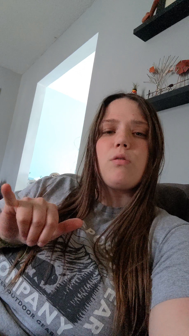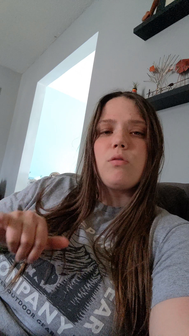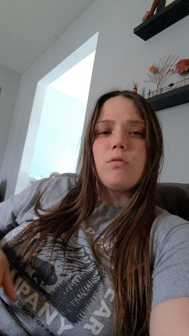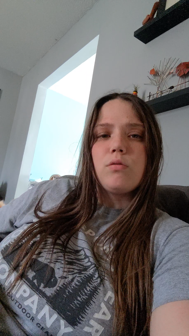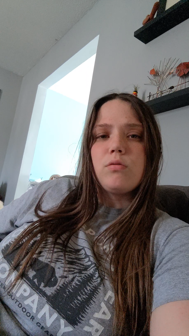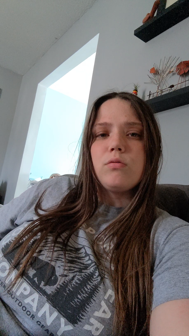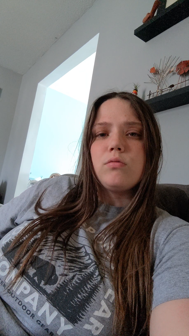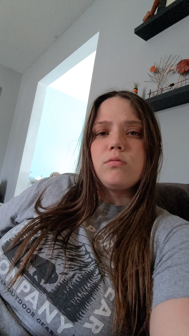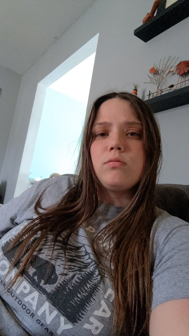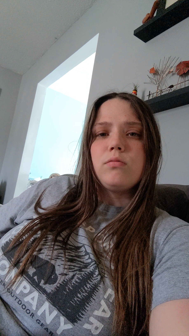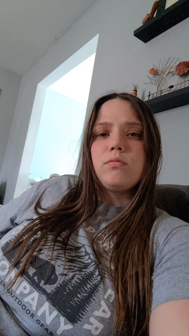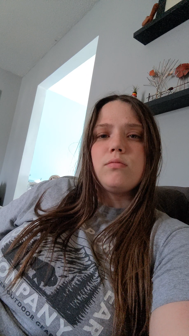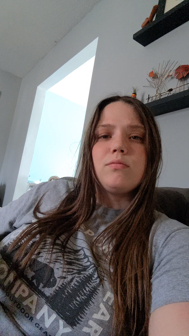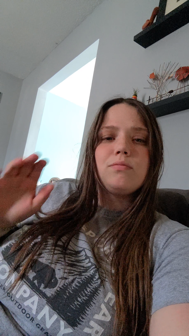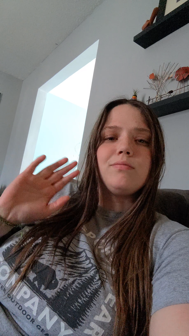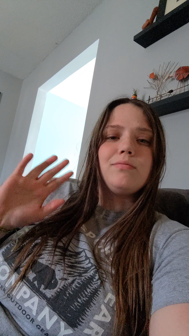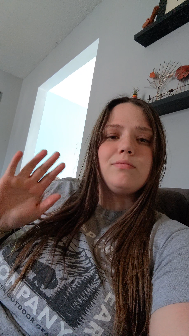hi